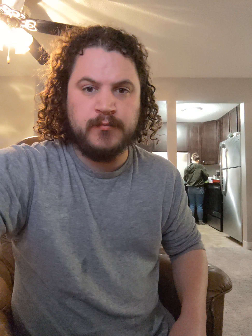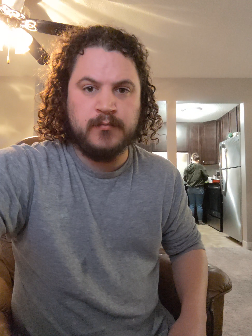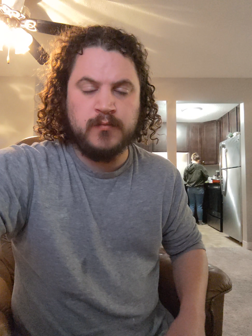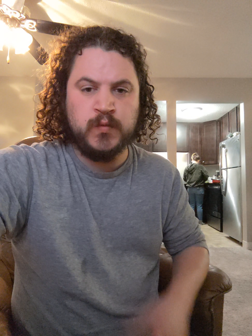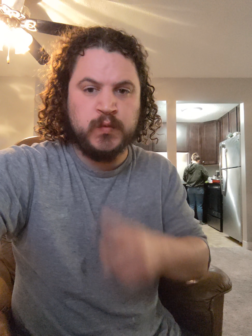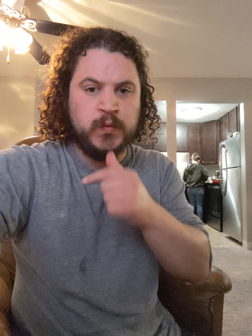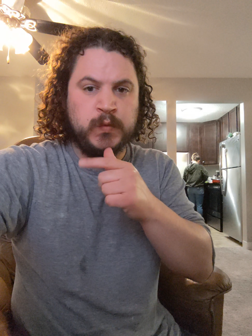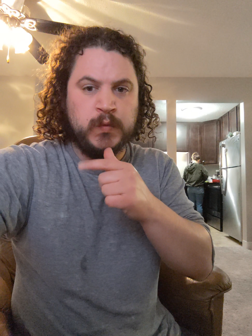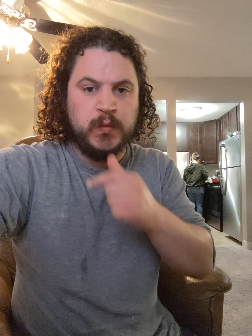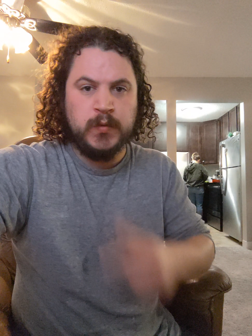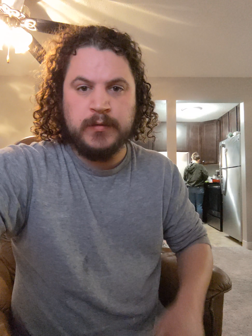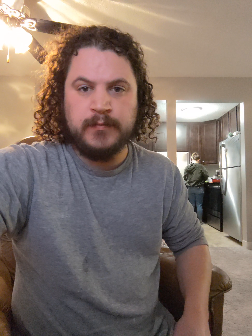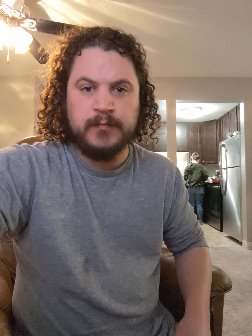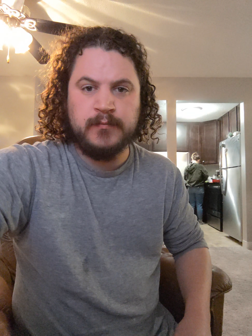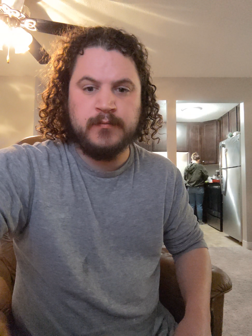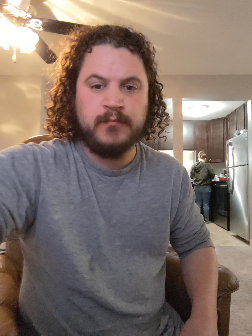who